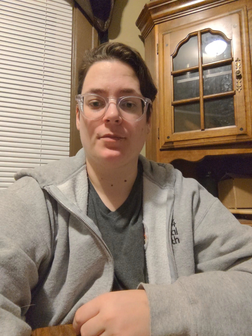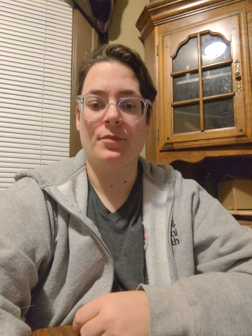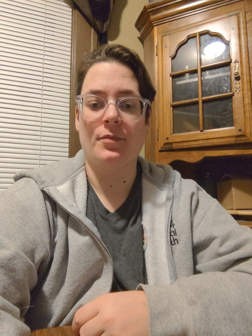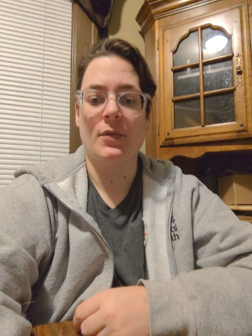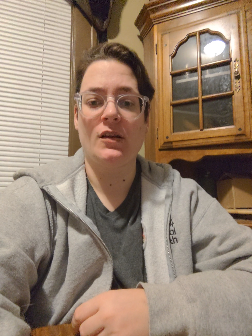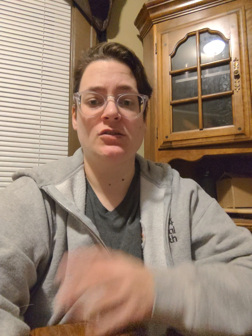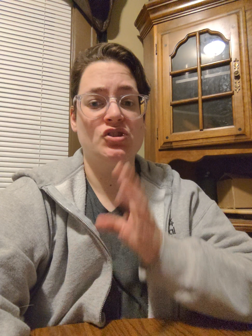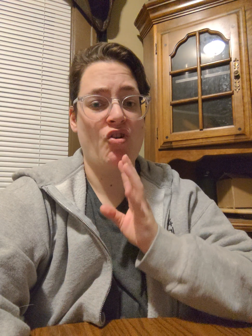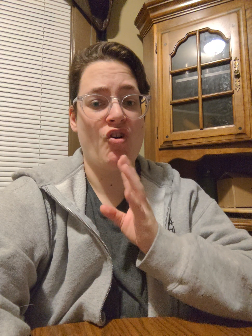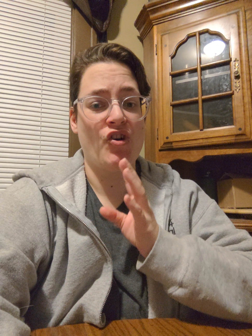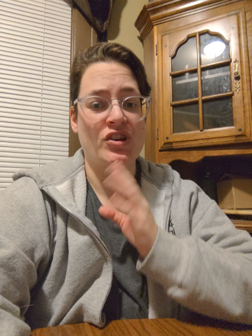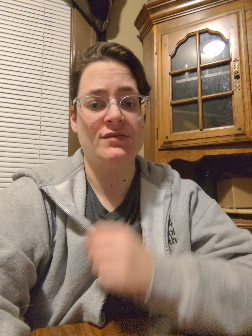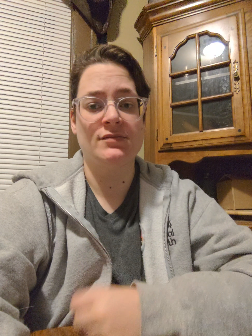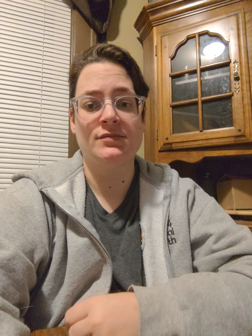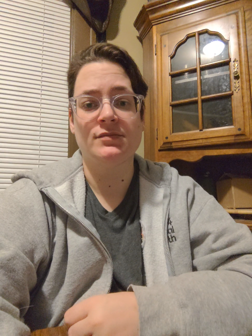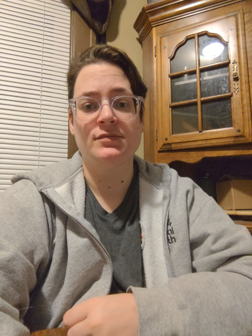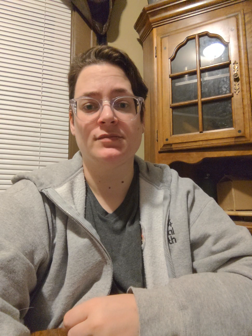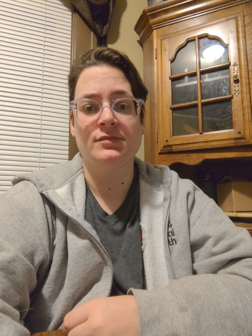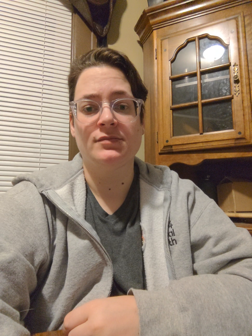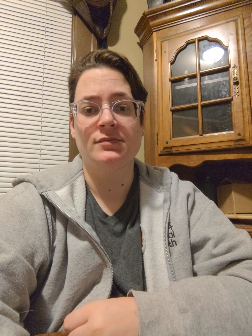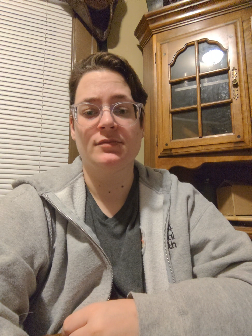talk